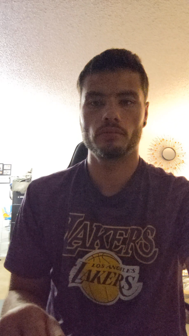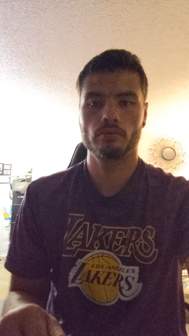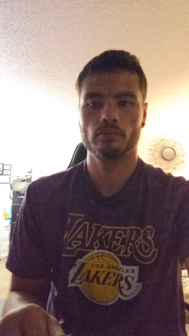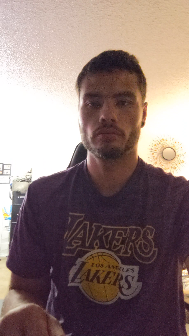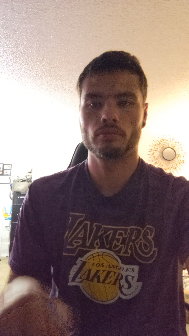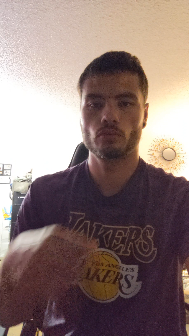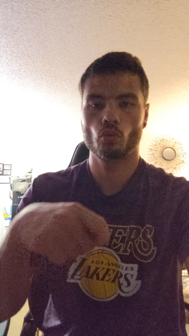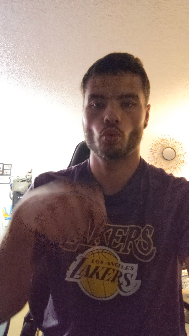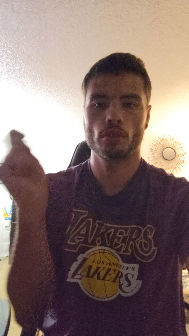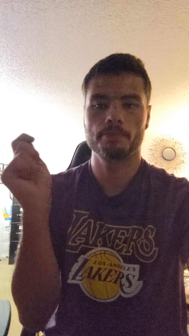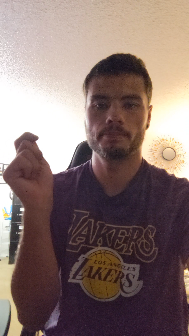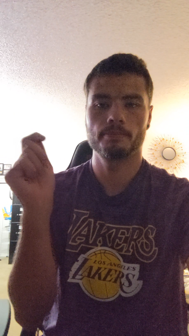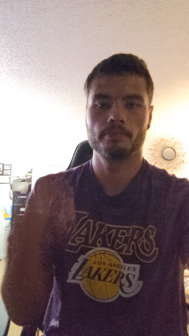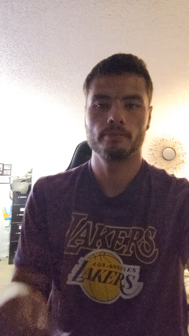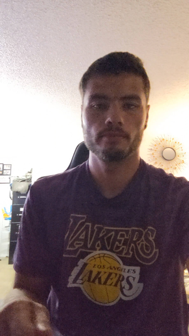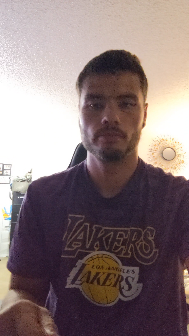rip